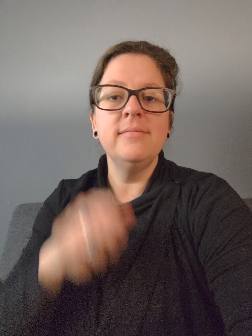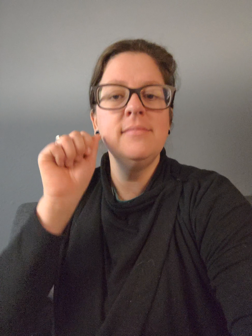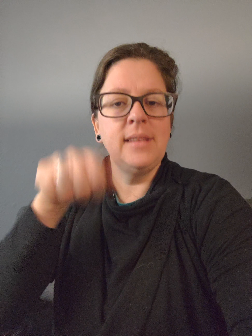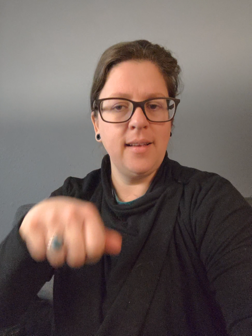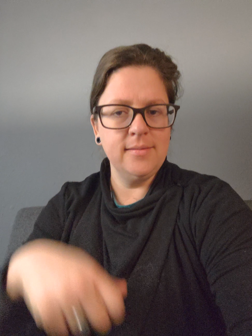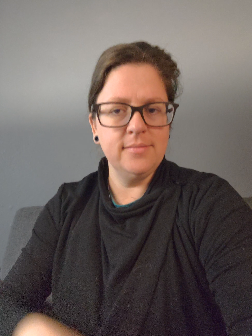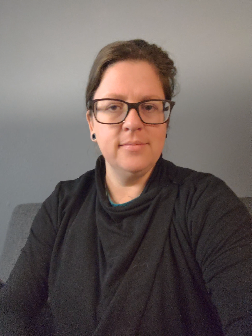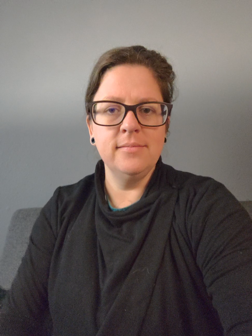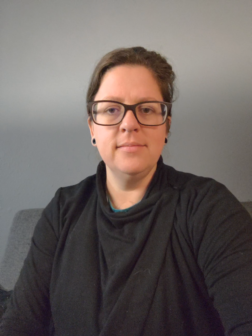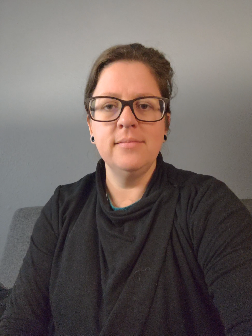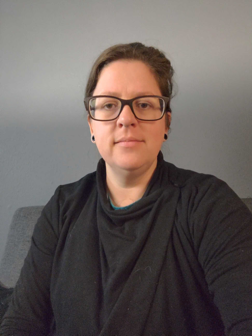can